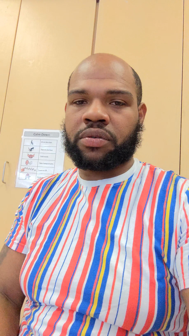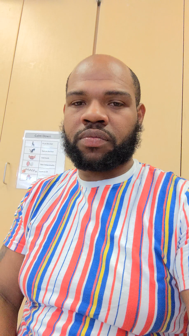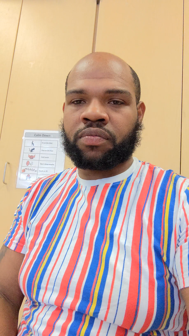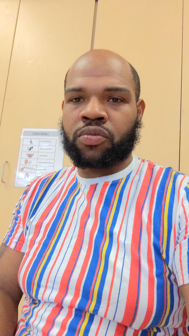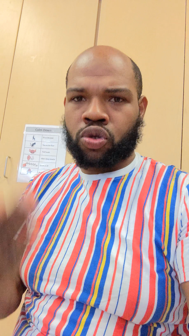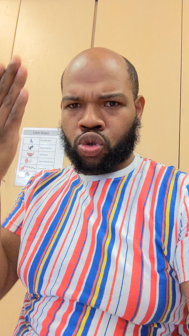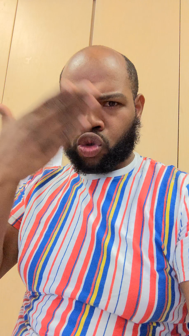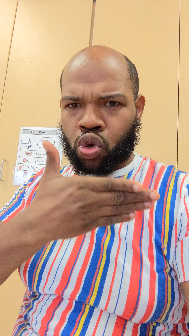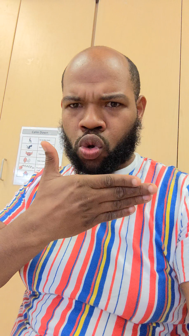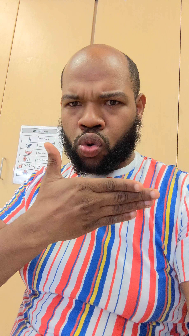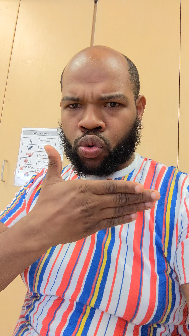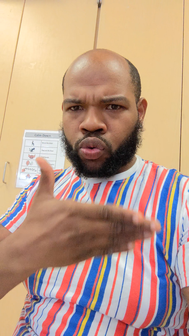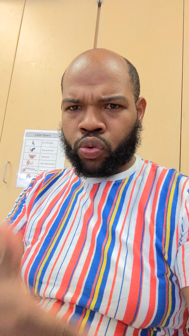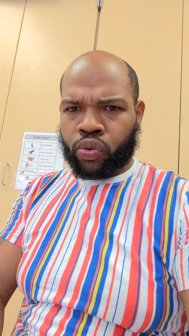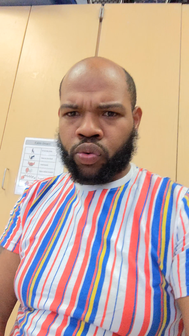dark